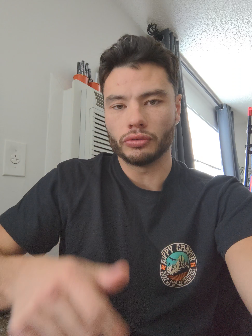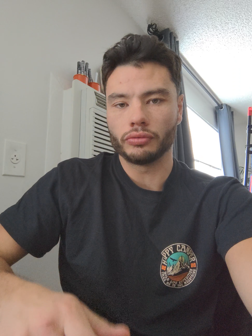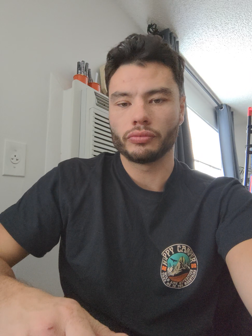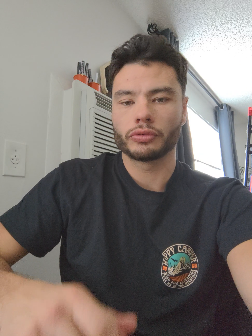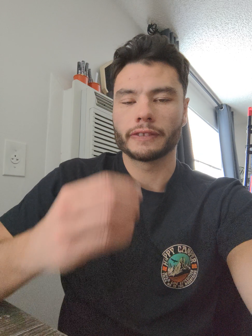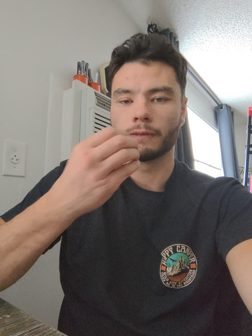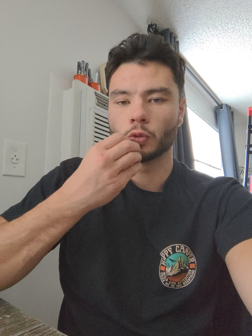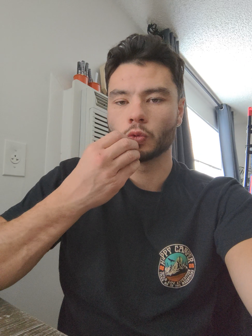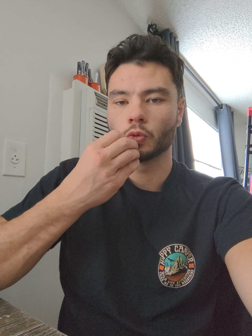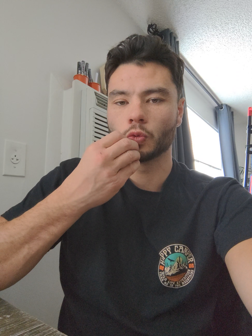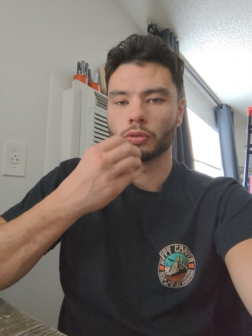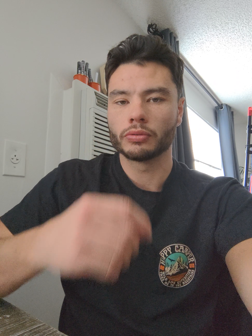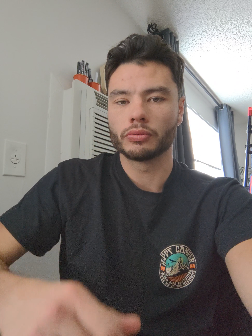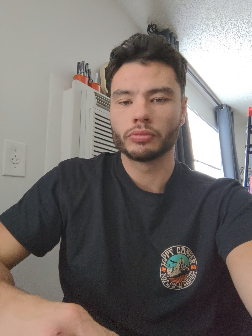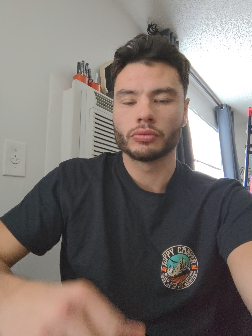food